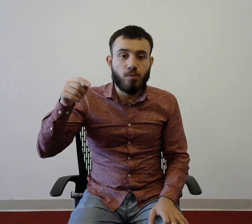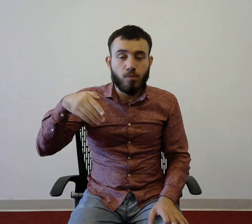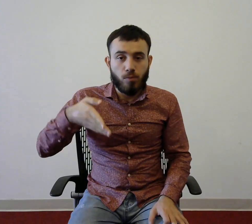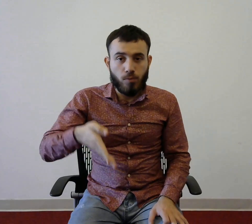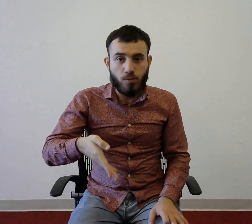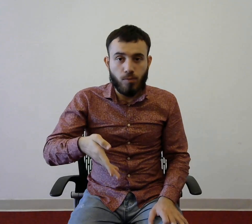bura